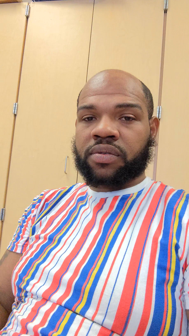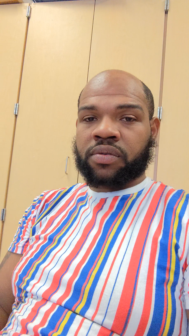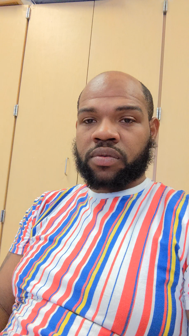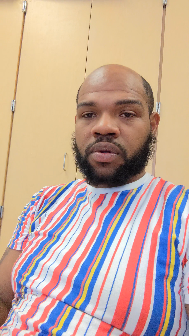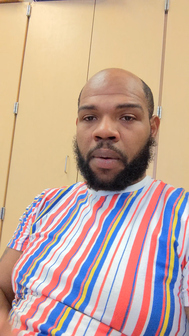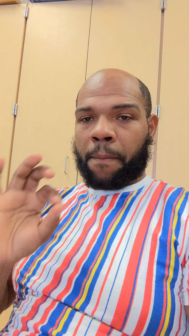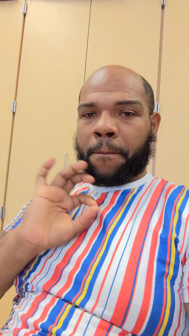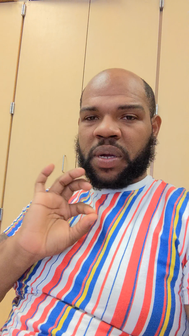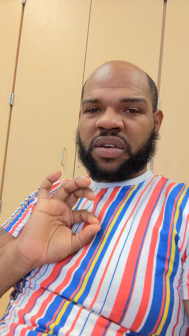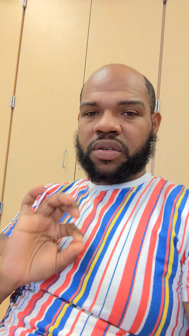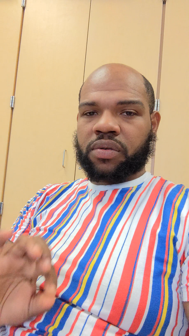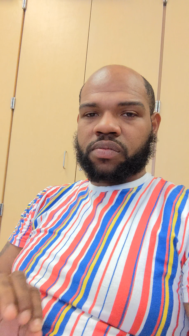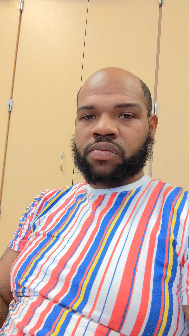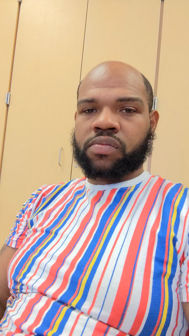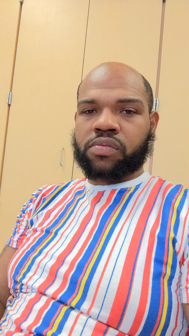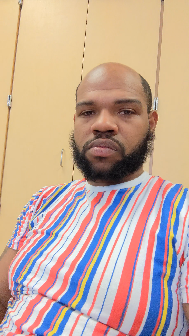button